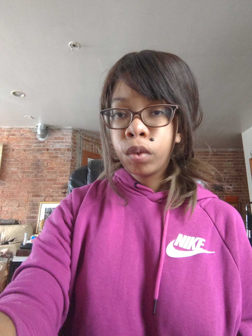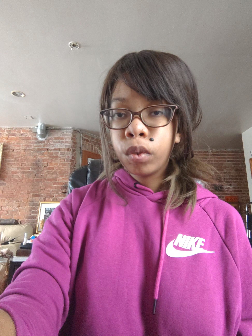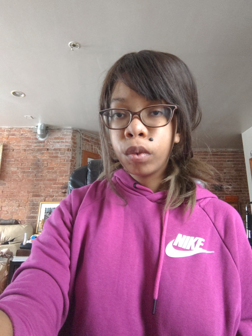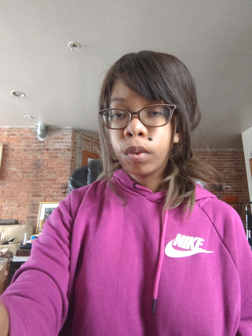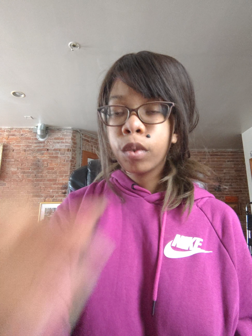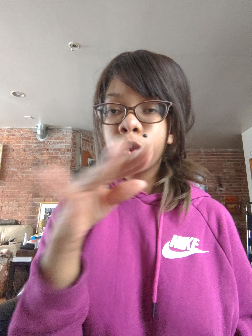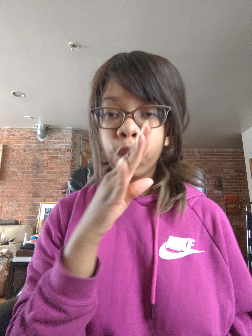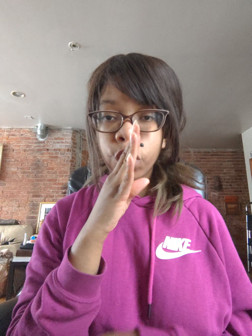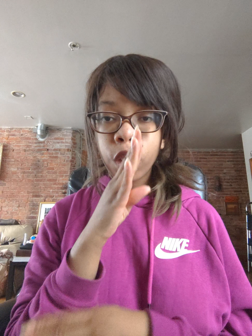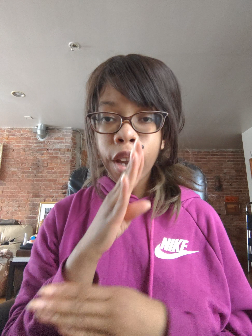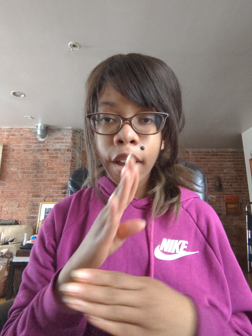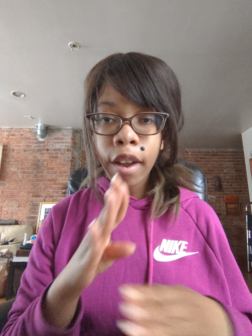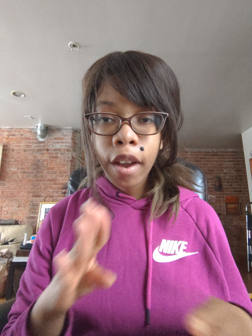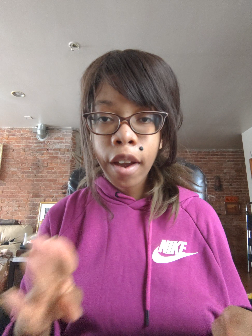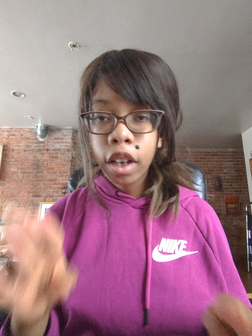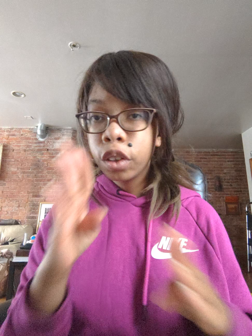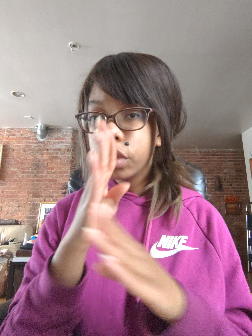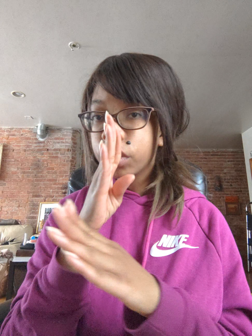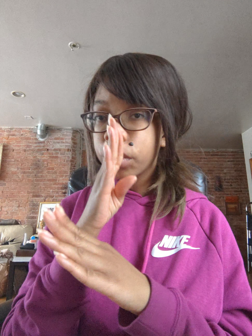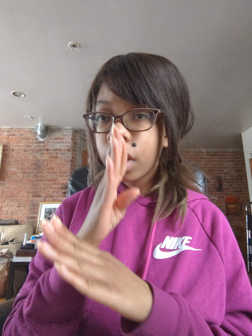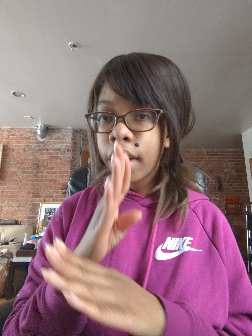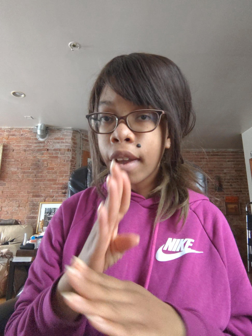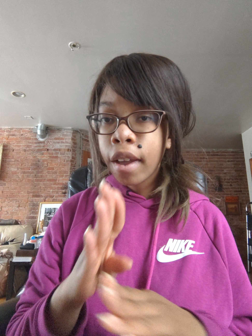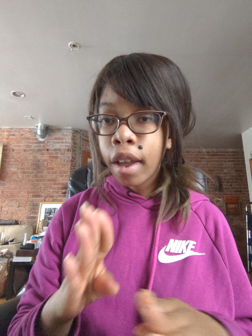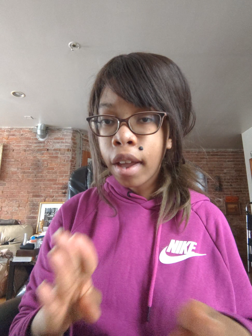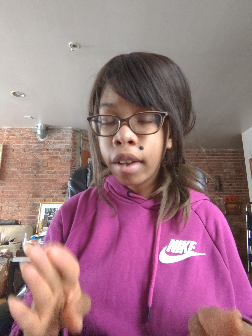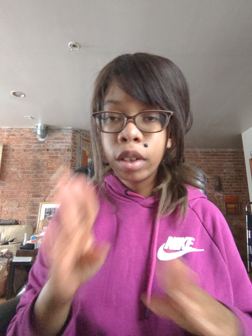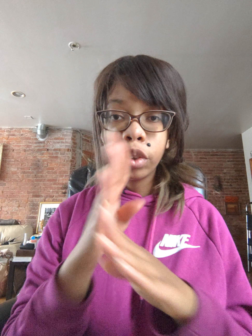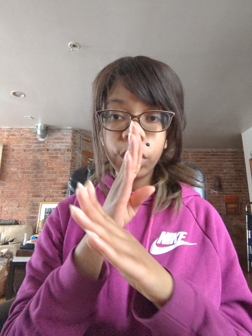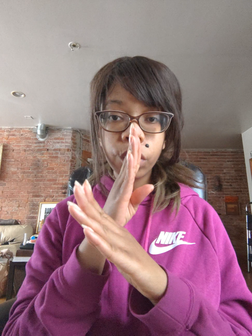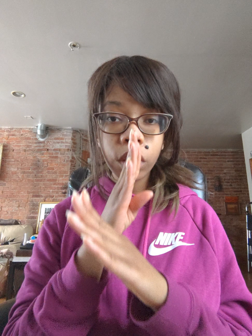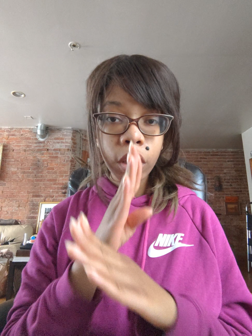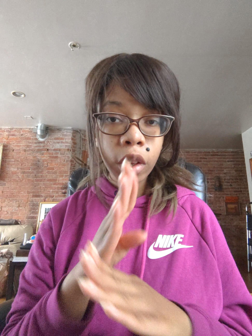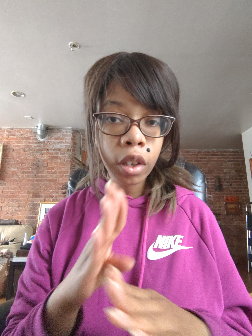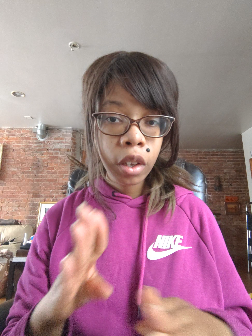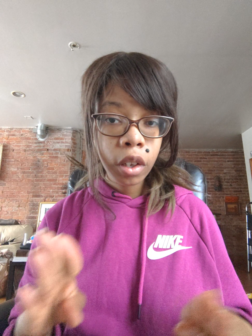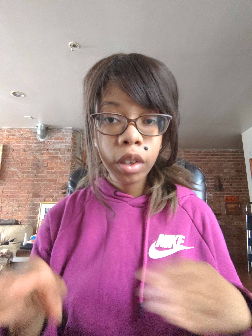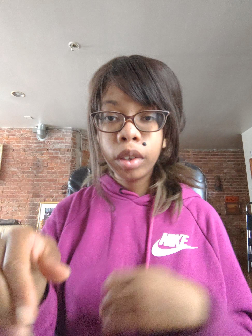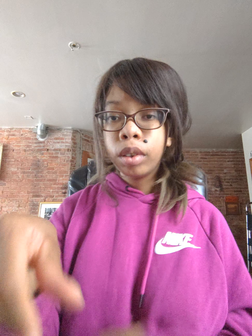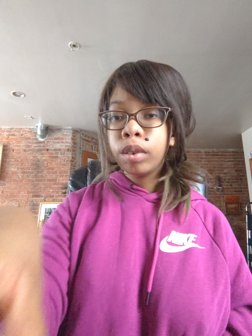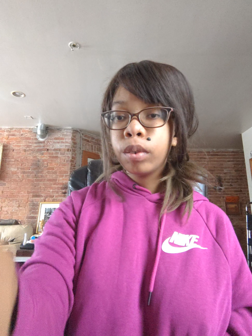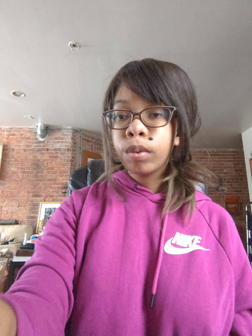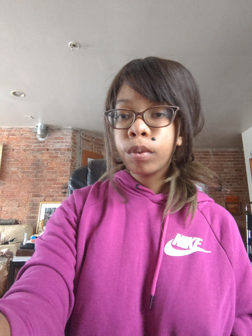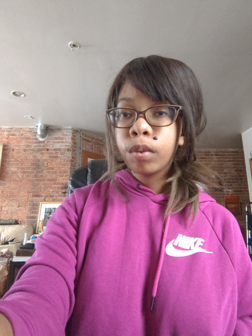quiet